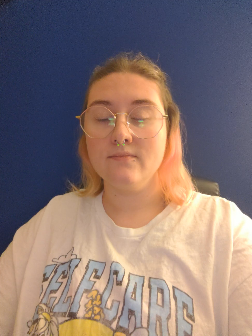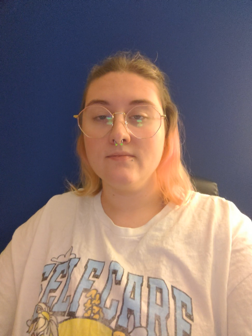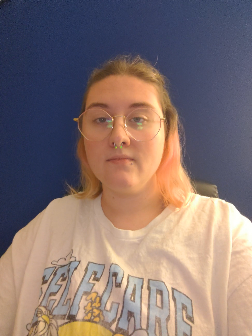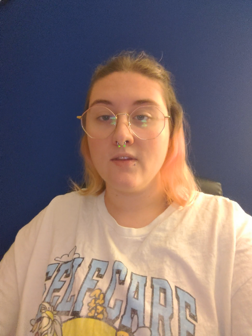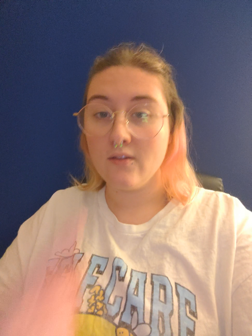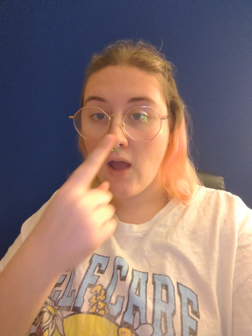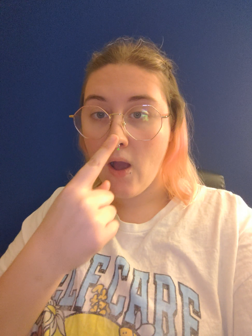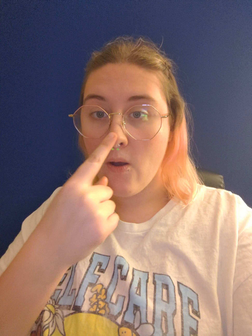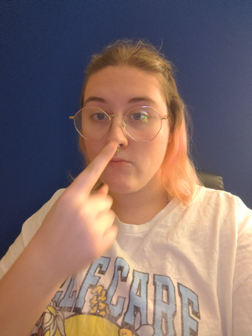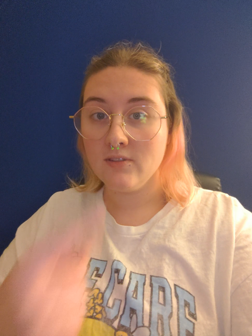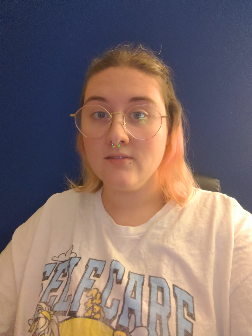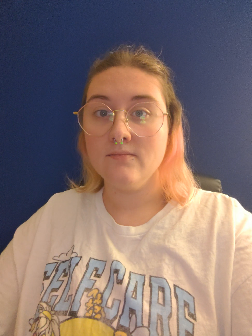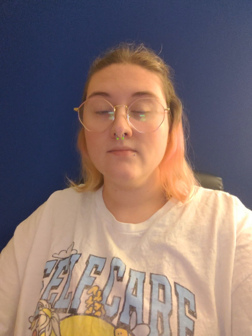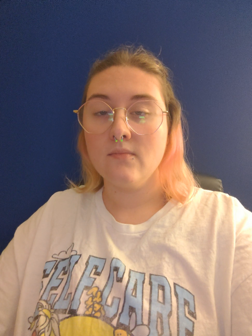nose